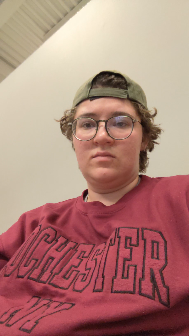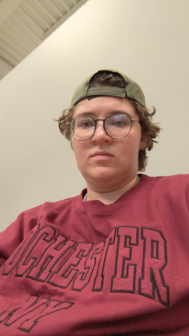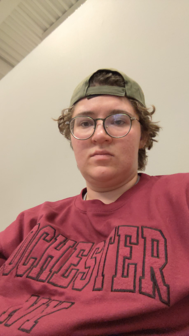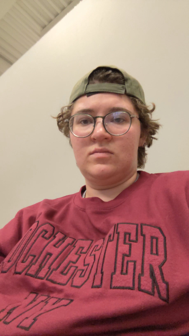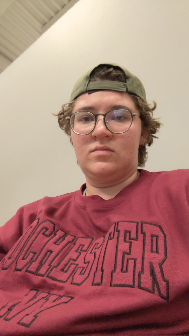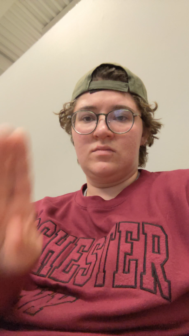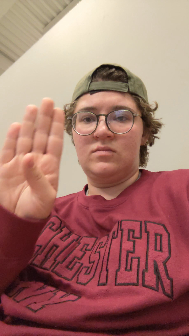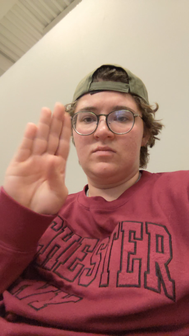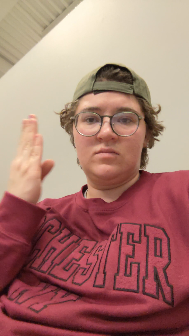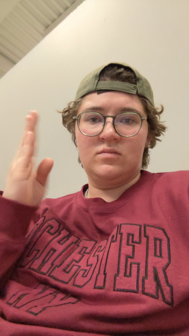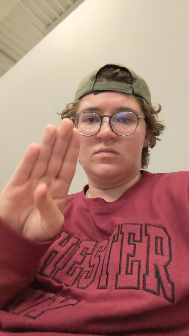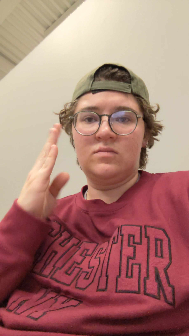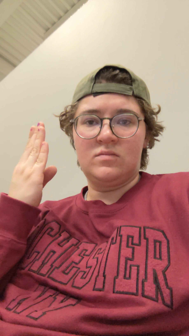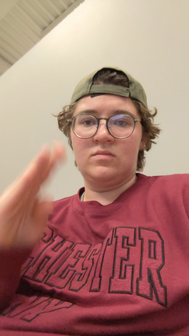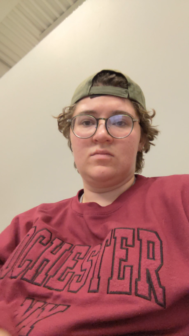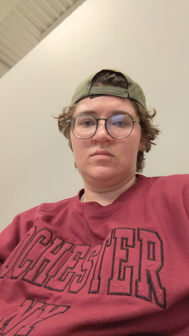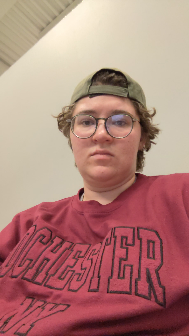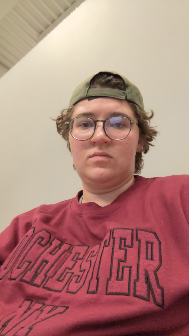door